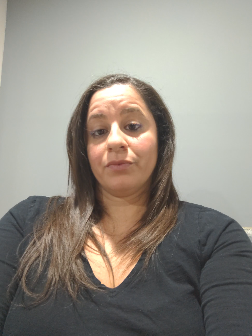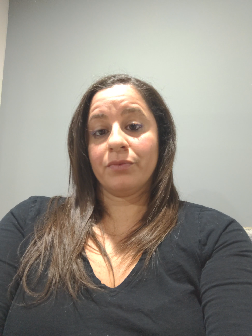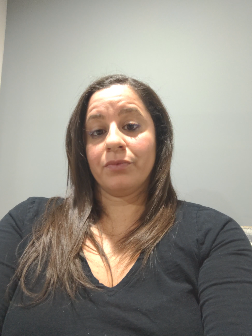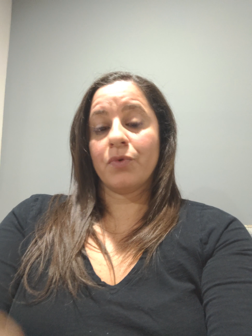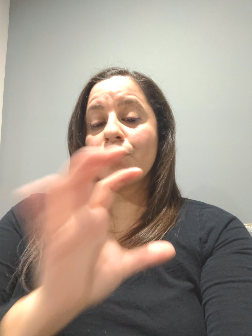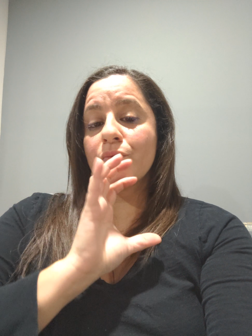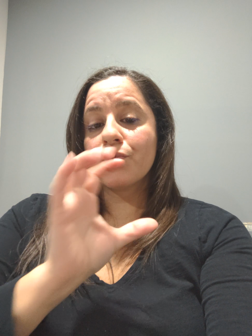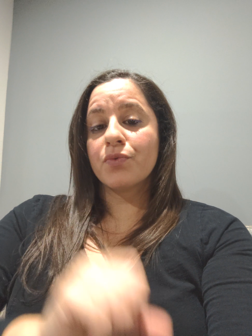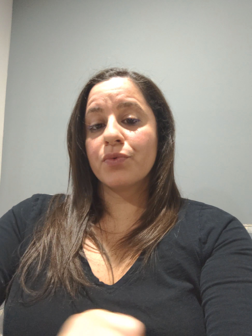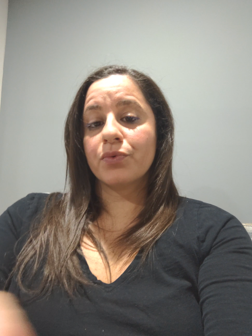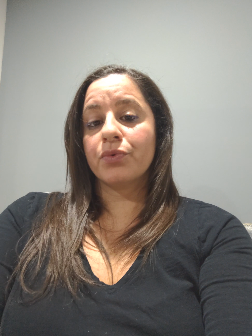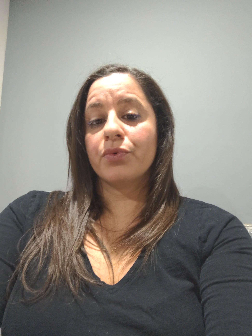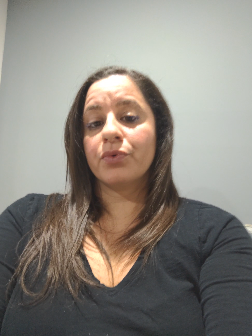old